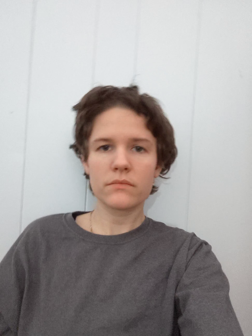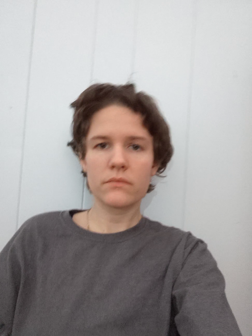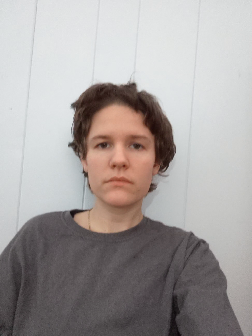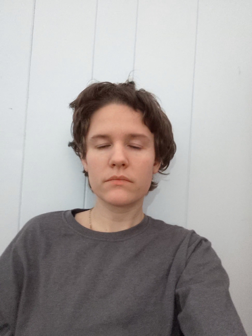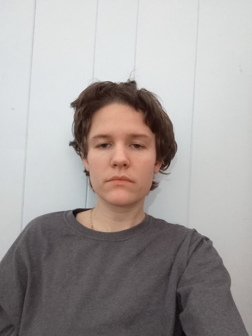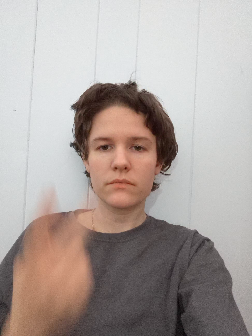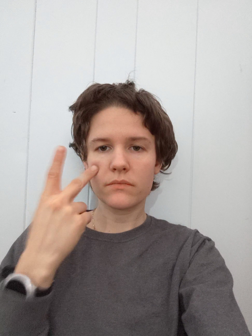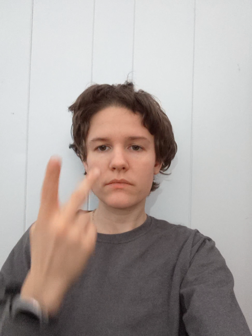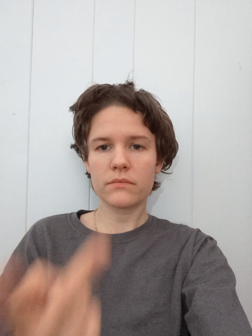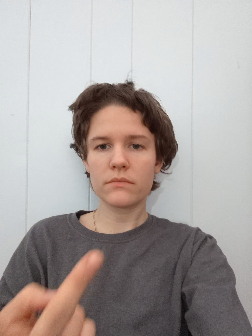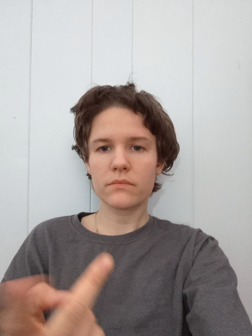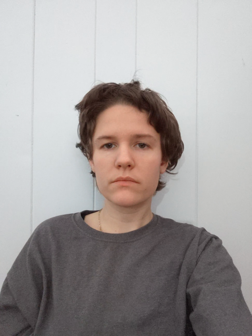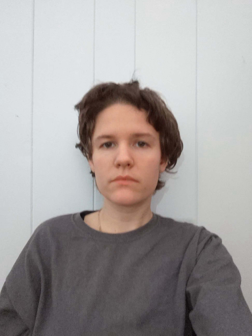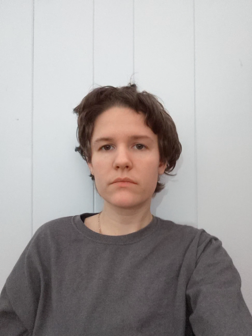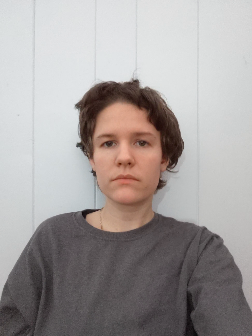see